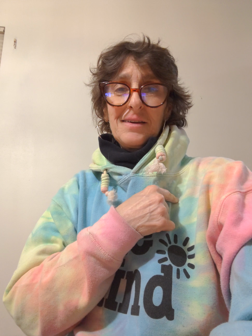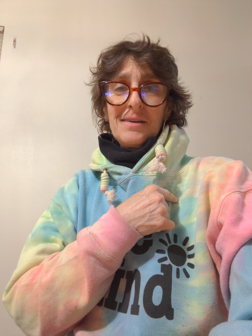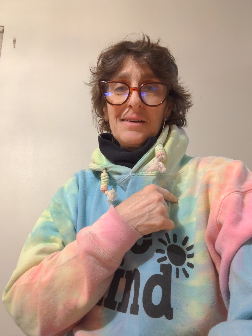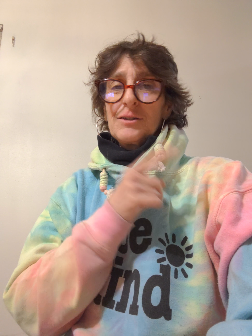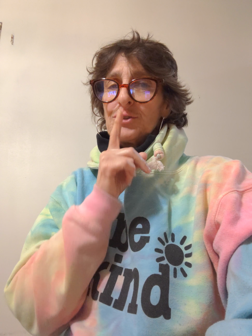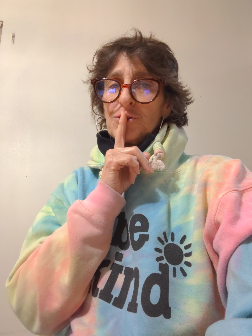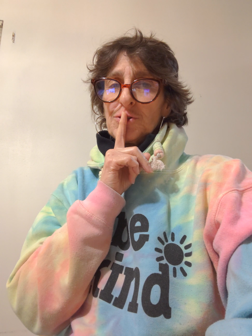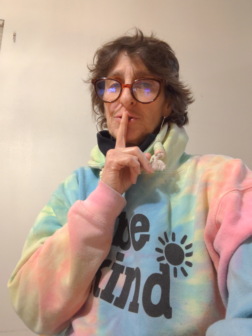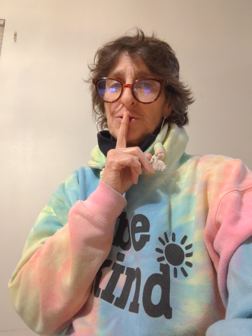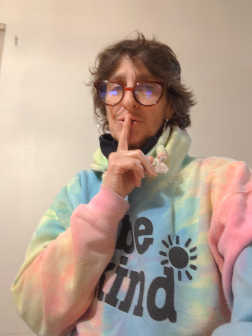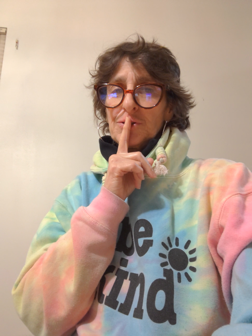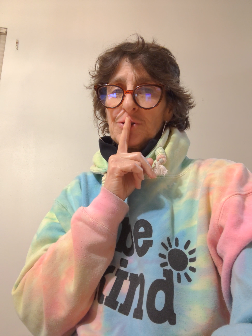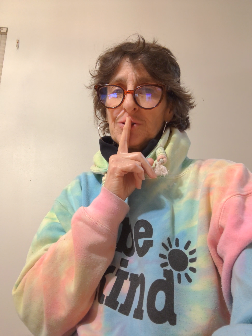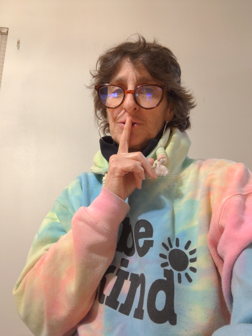shhh